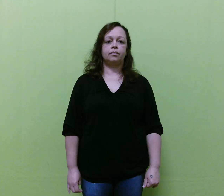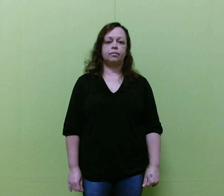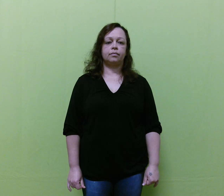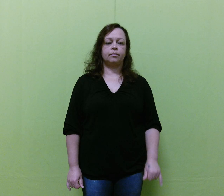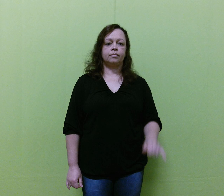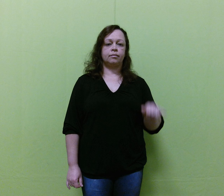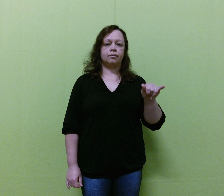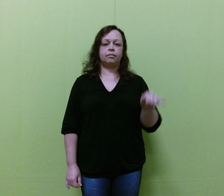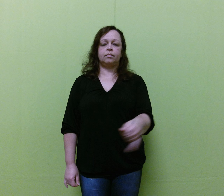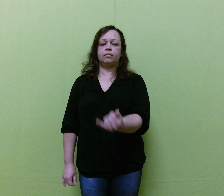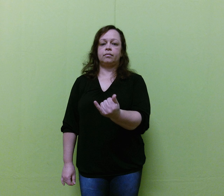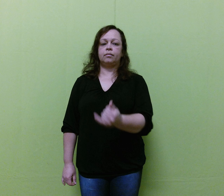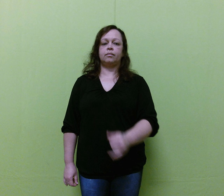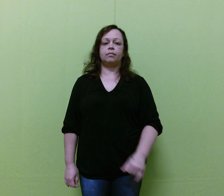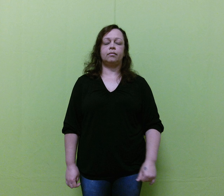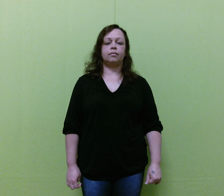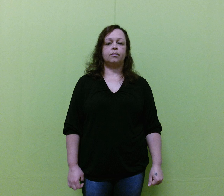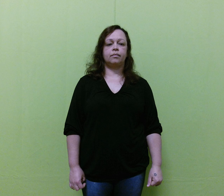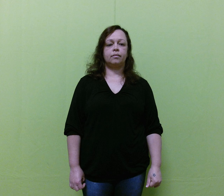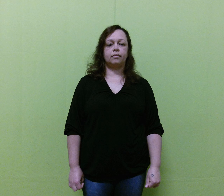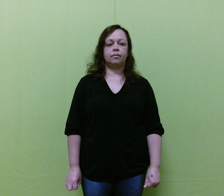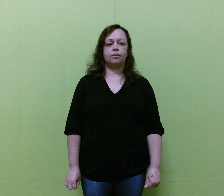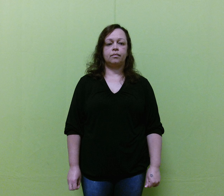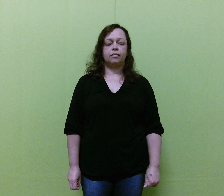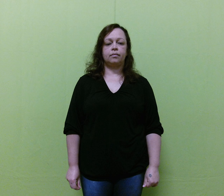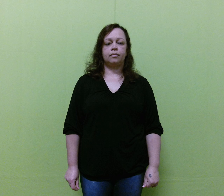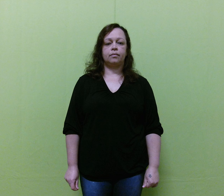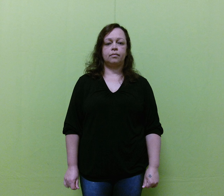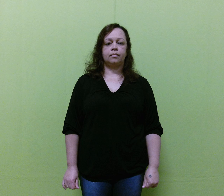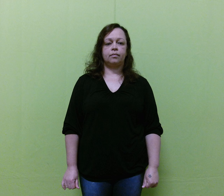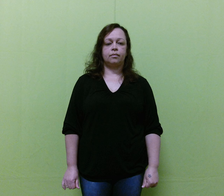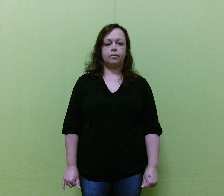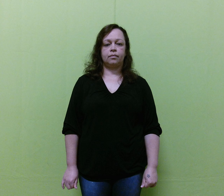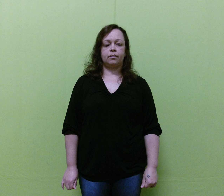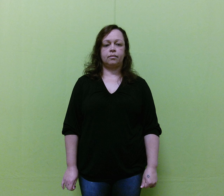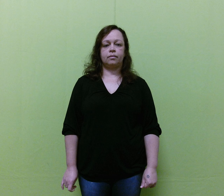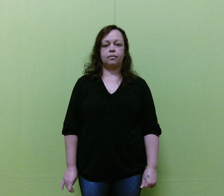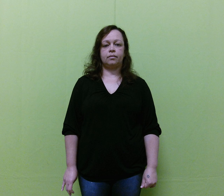aproveitar